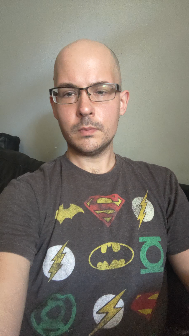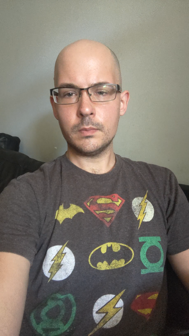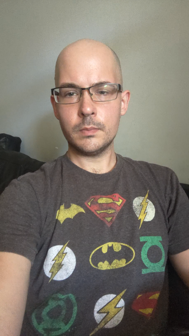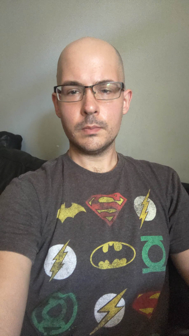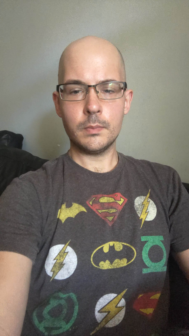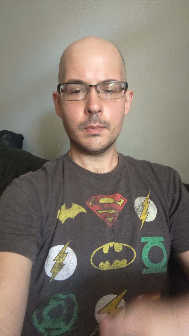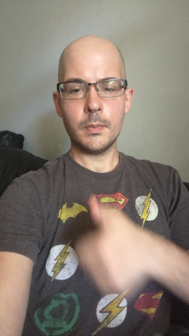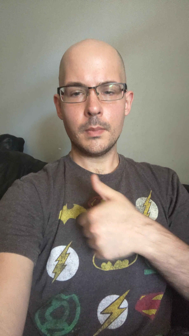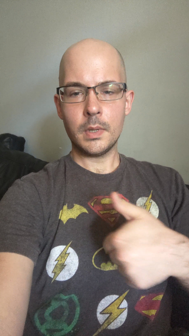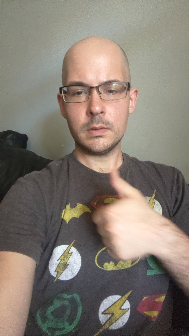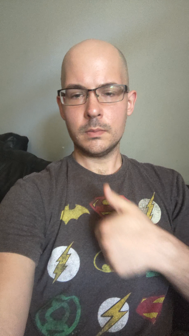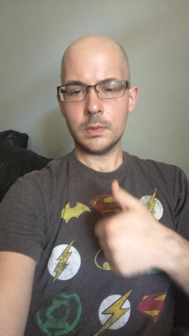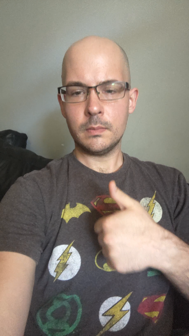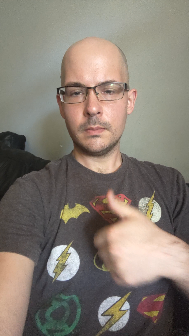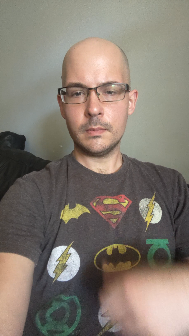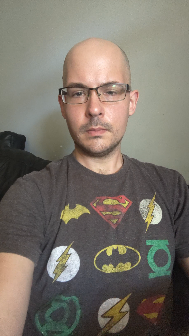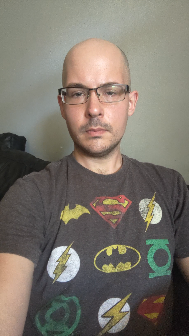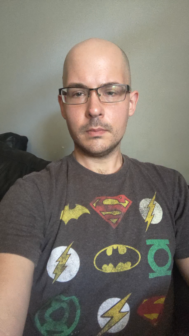basement